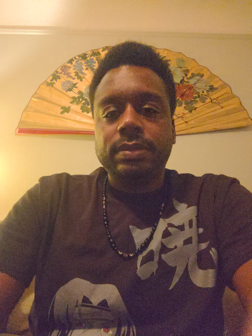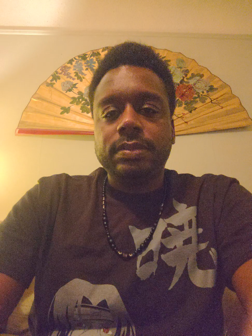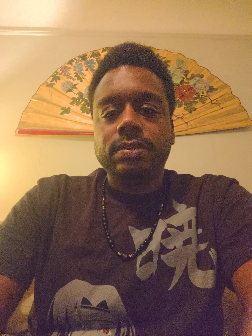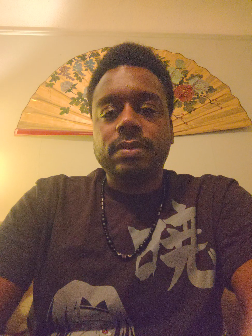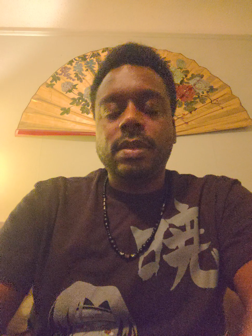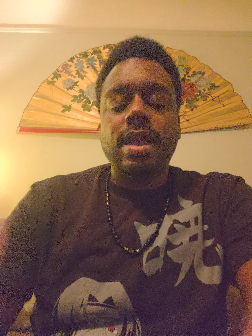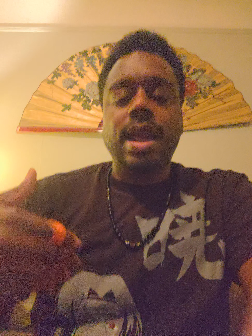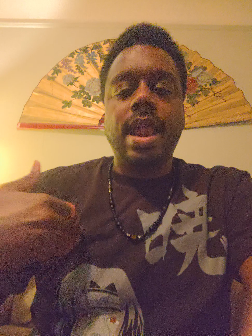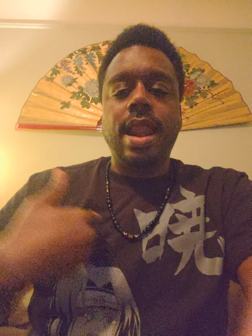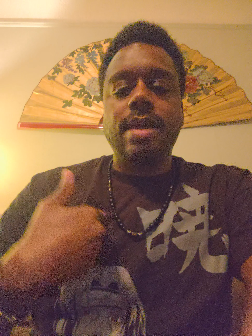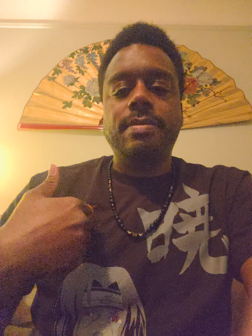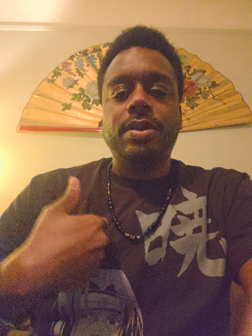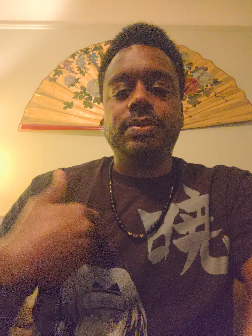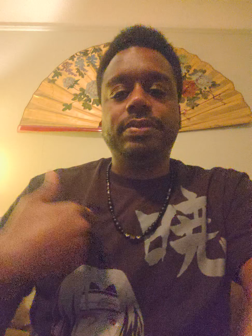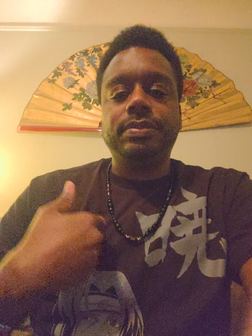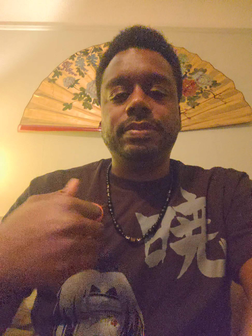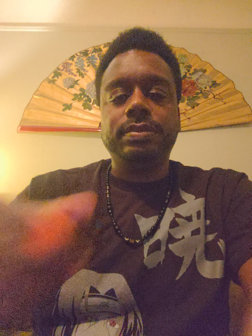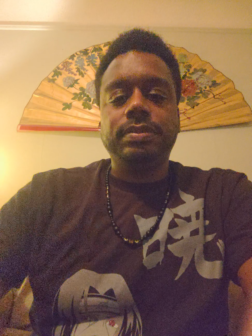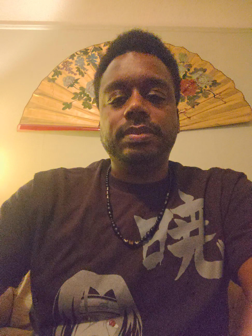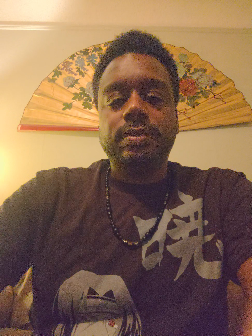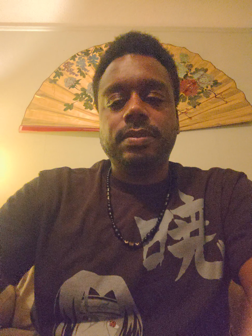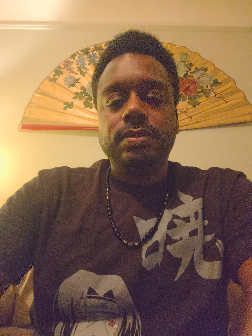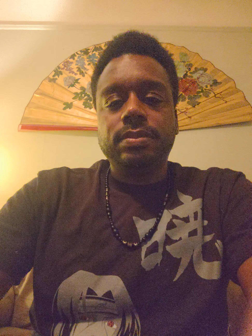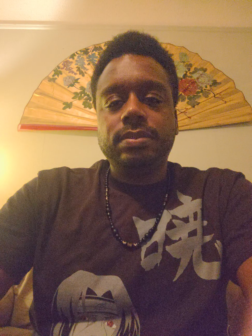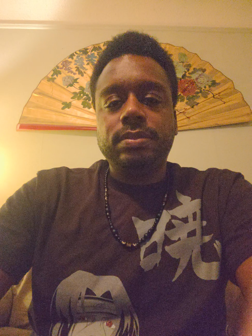animal